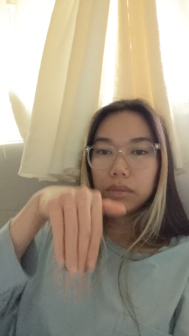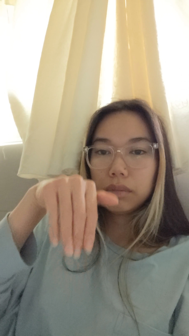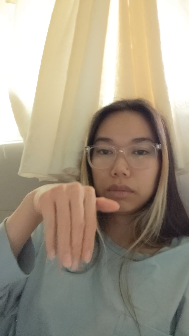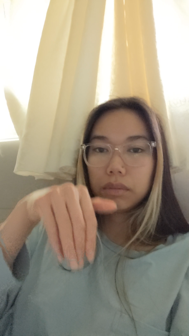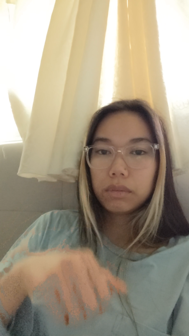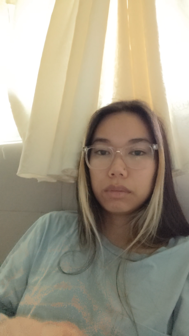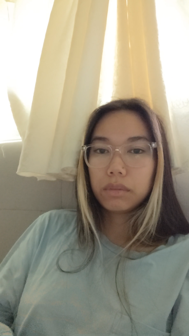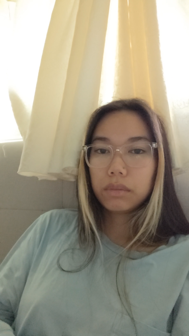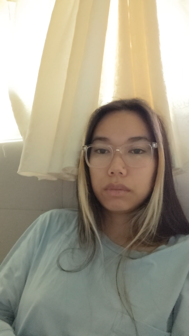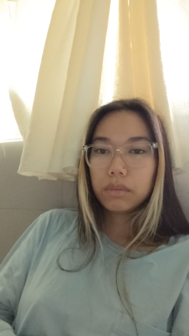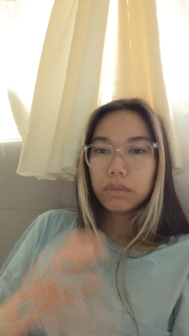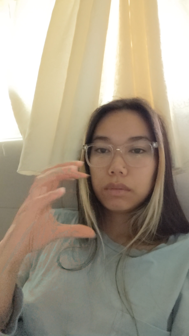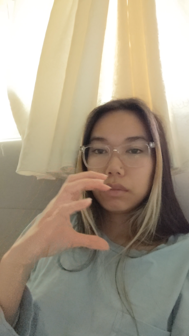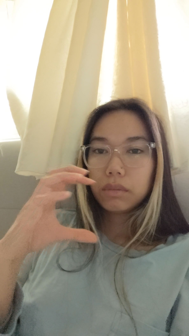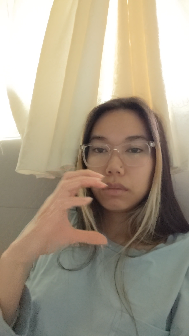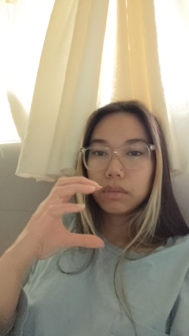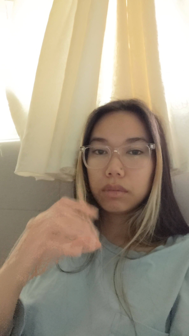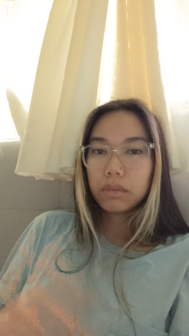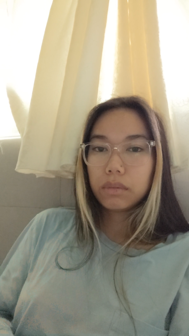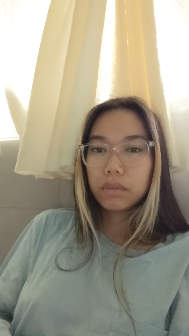ball